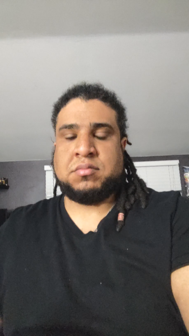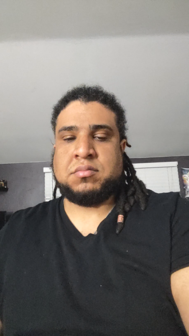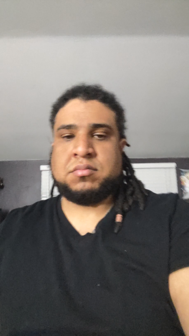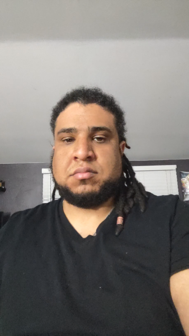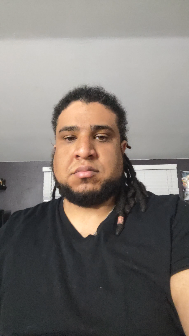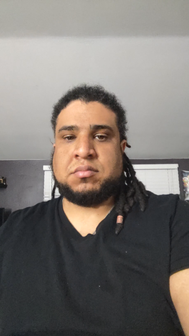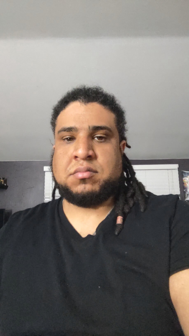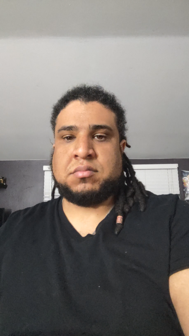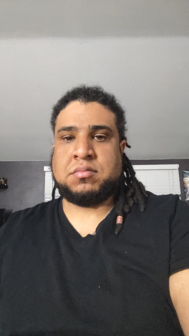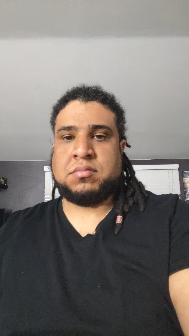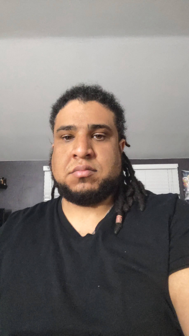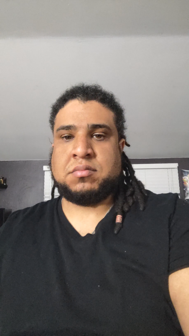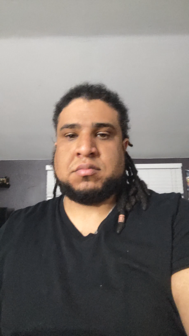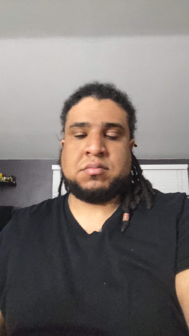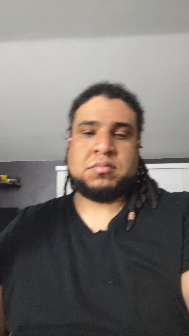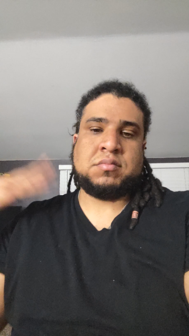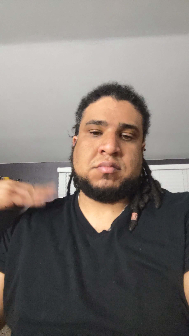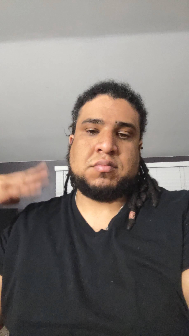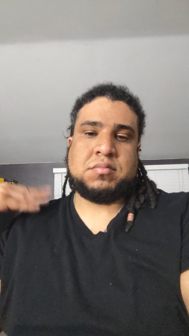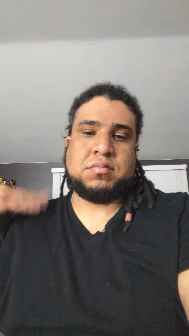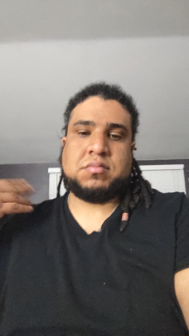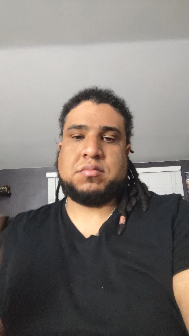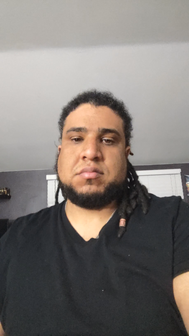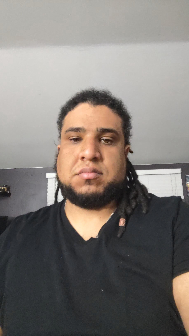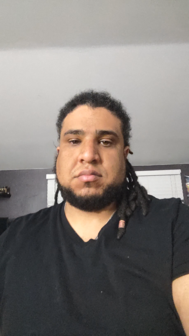shoulder